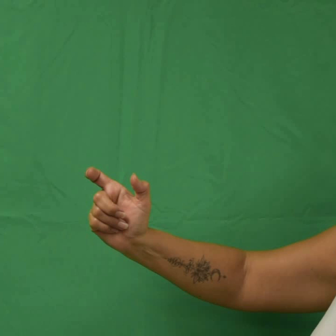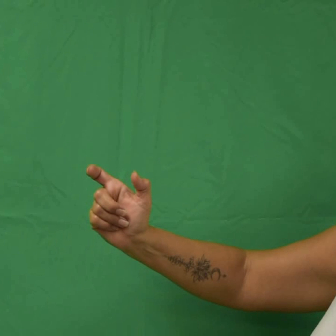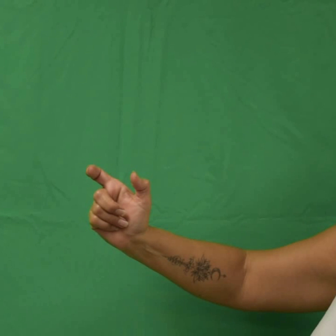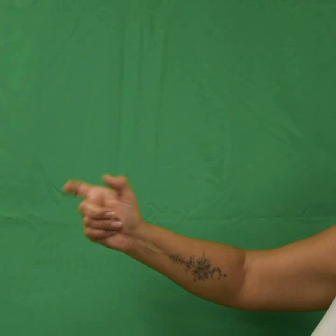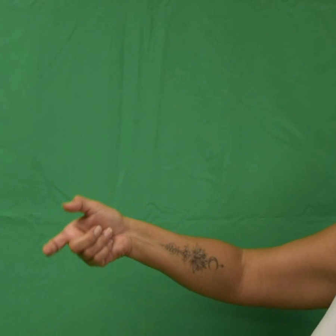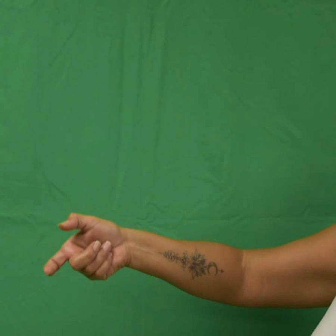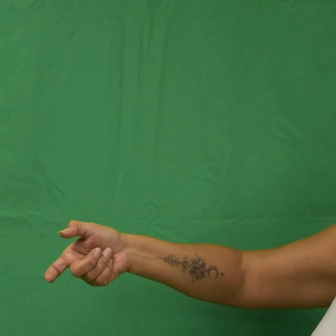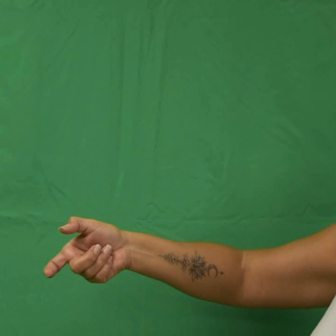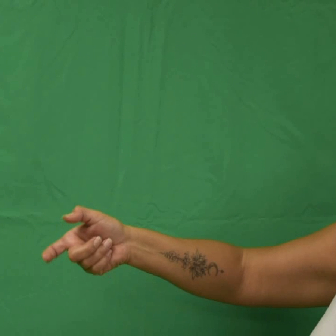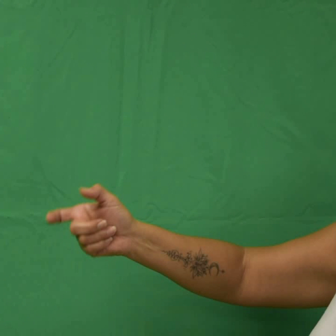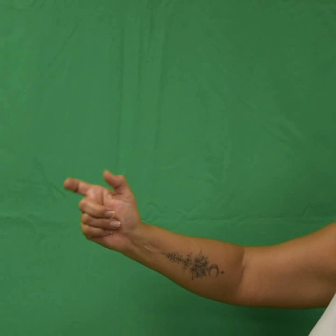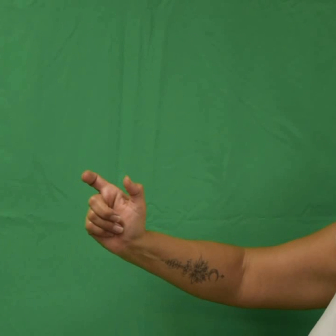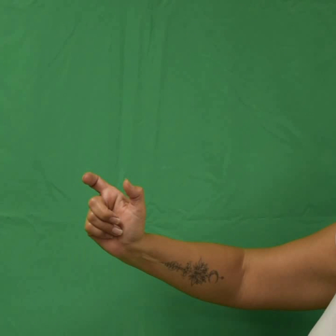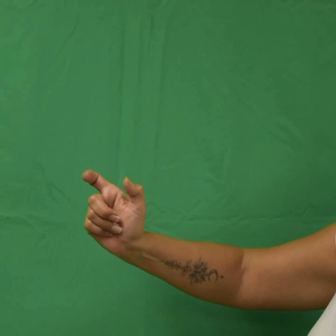Q